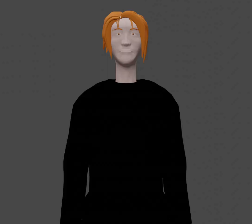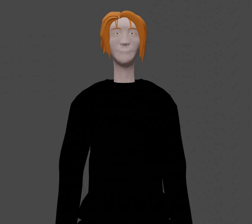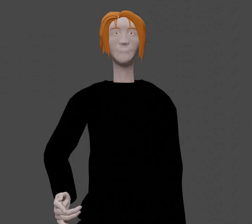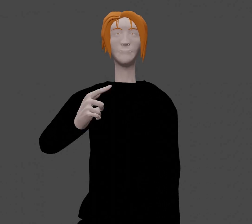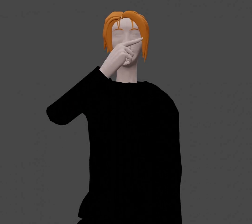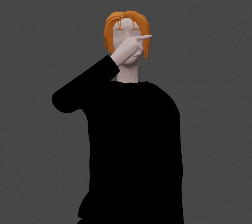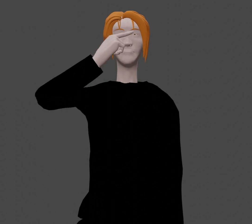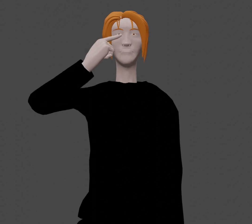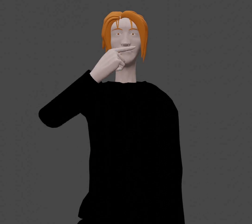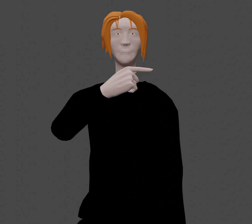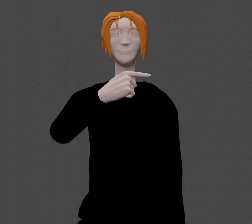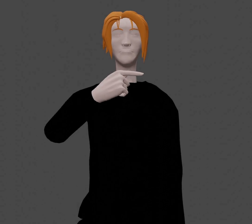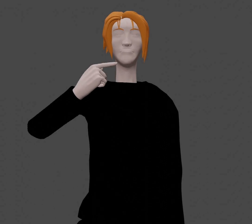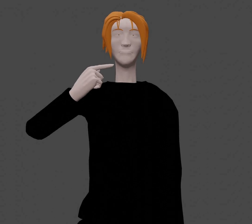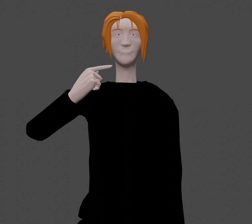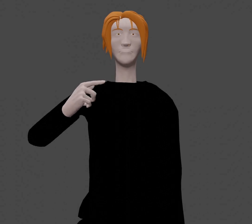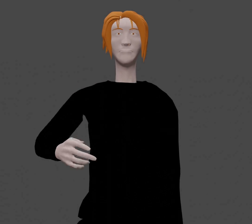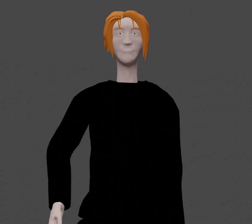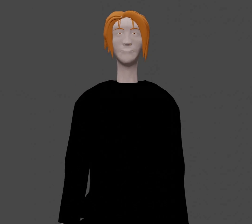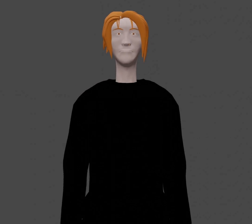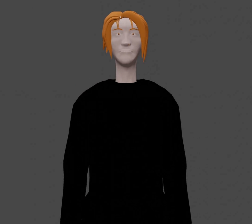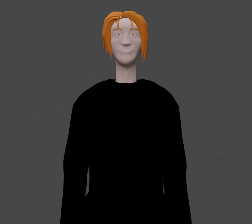Azerbaijan